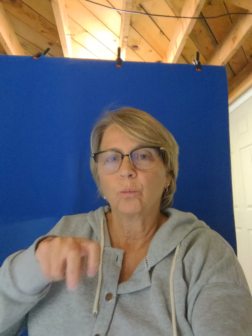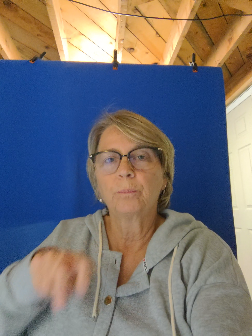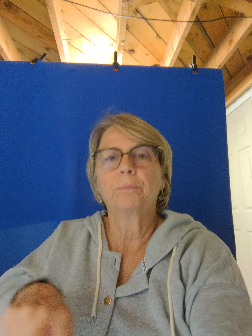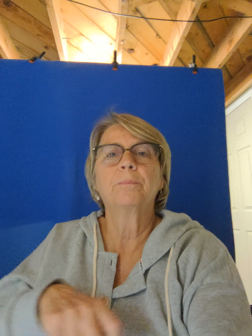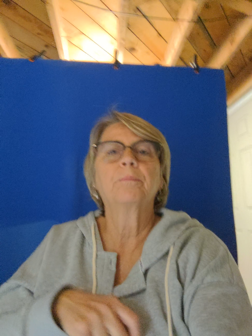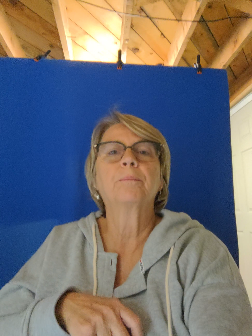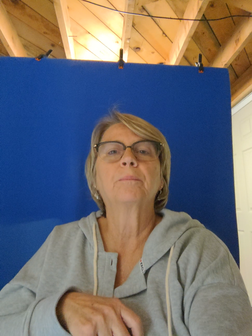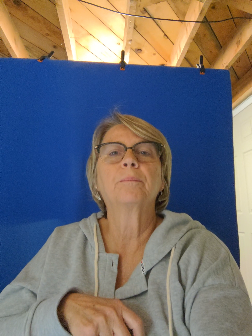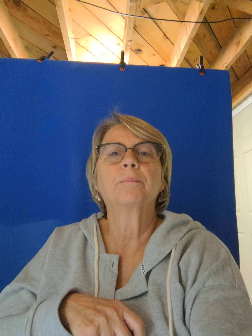vacuum